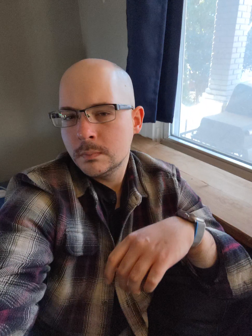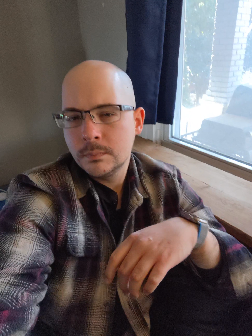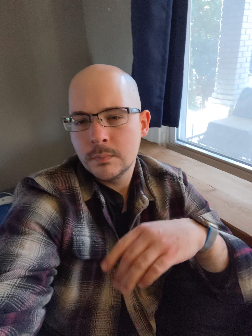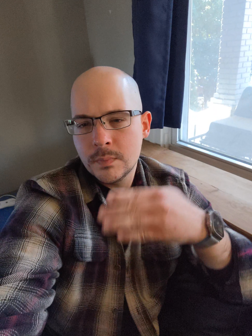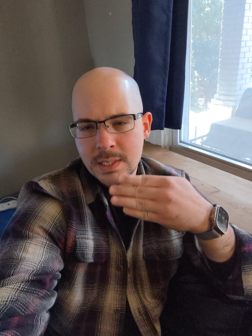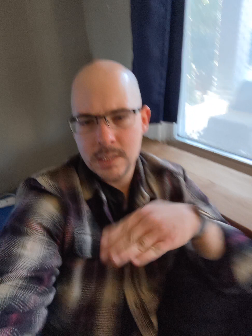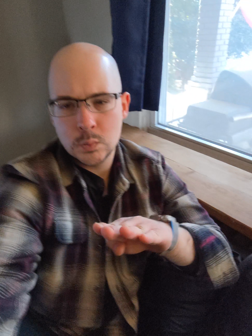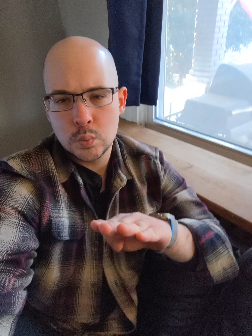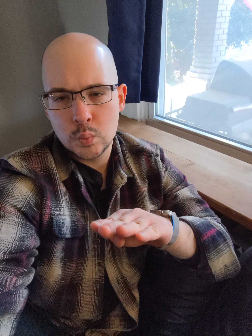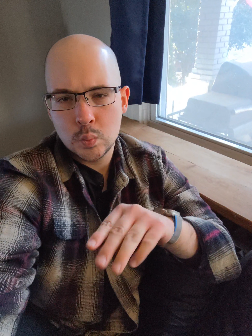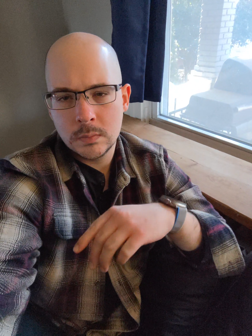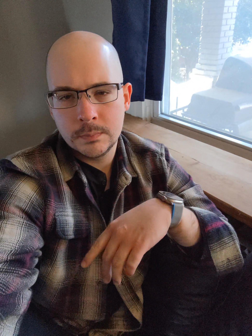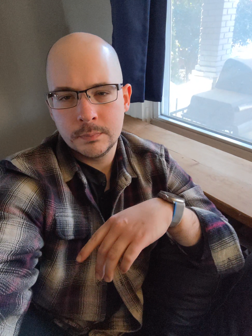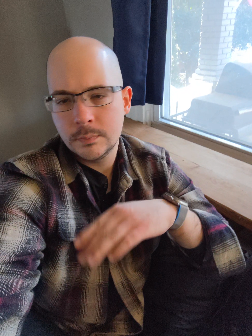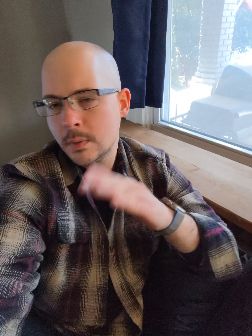into